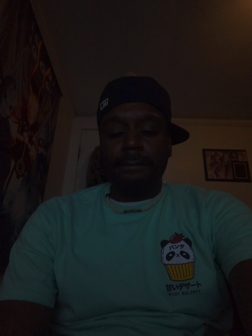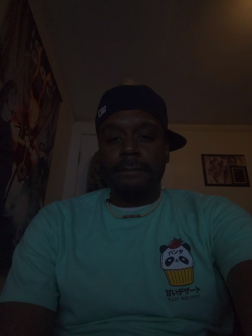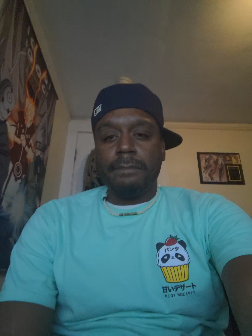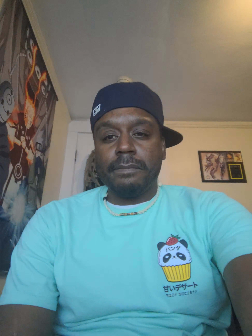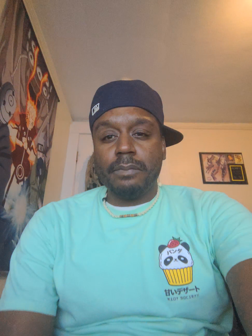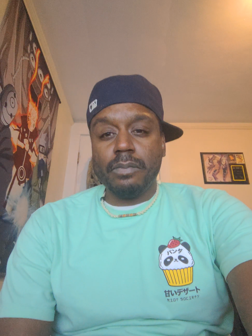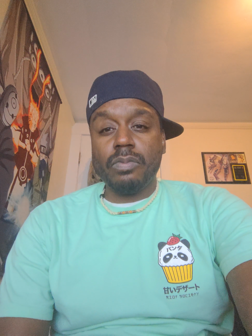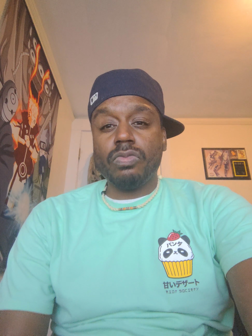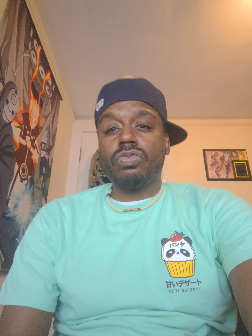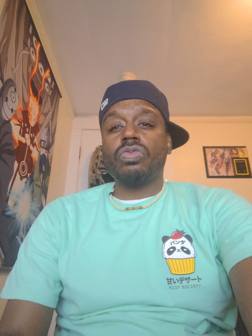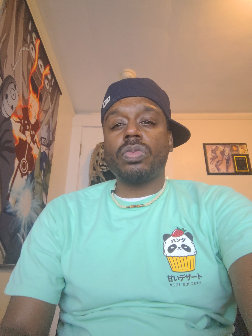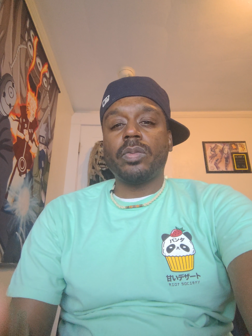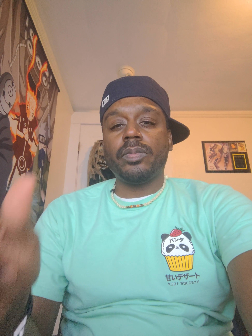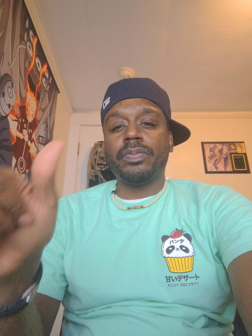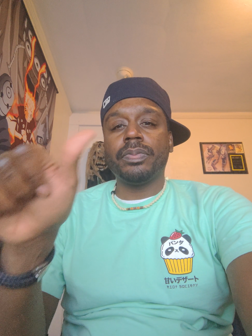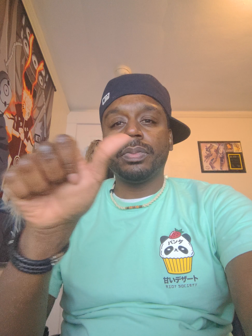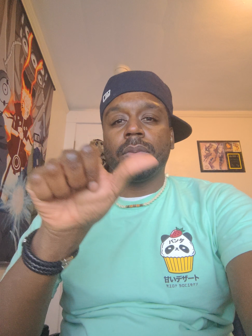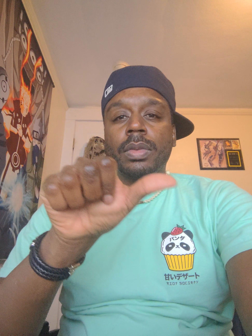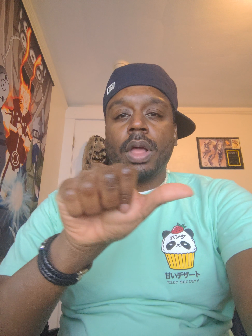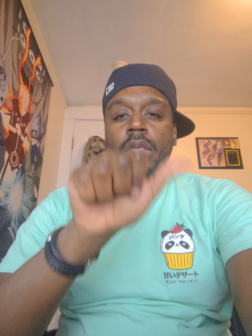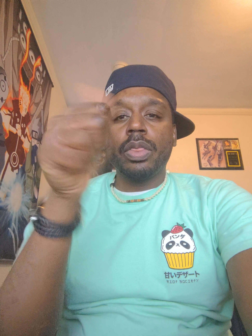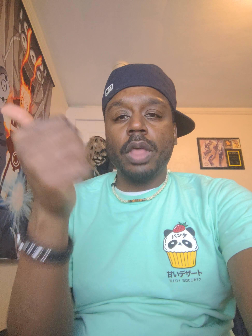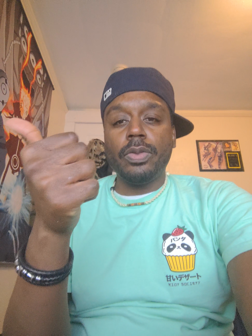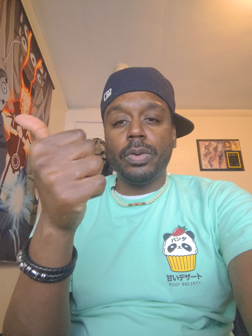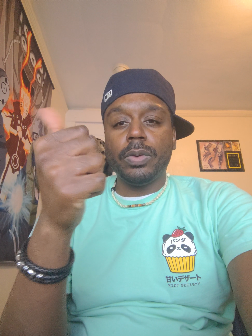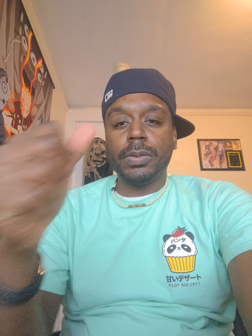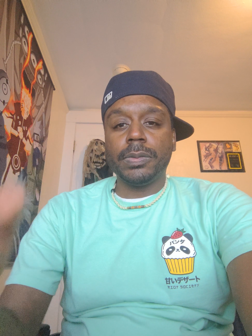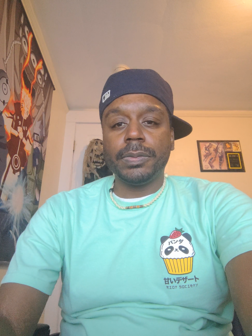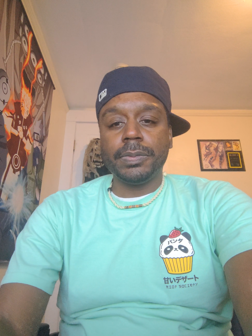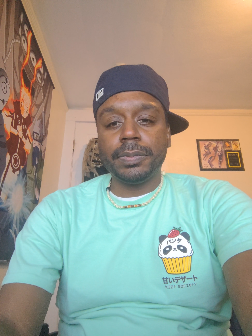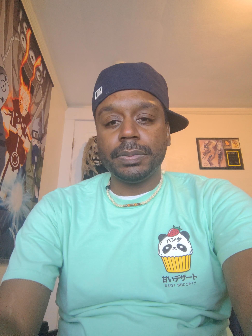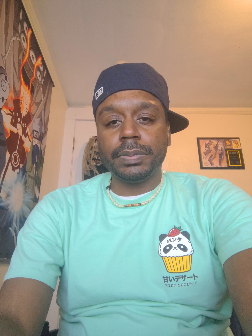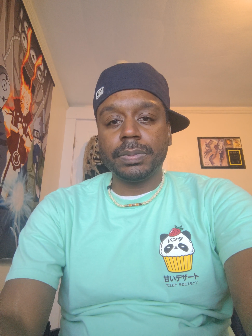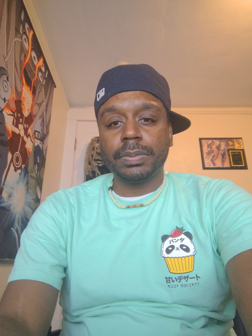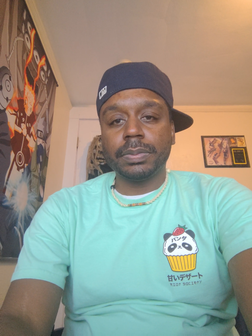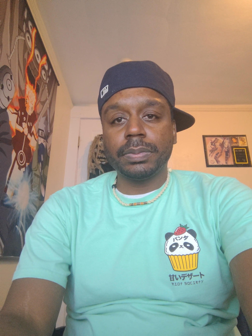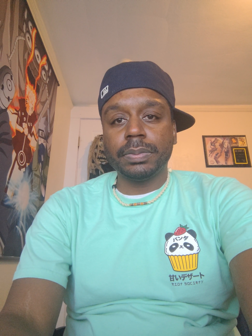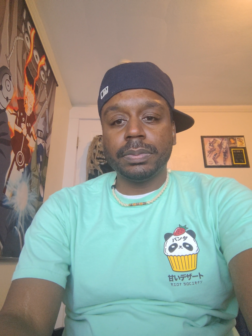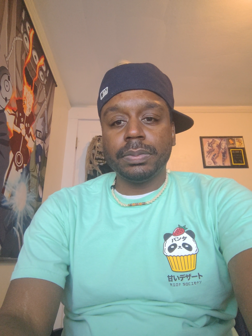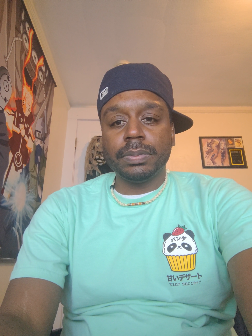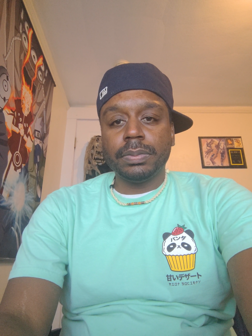another